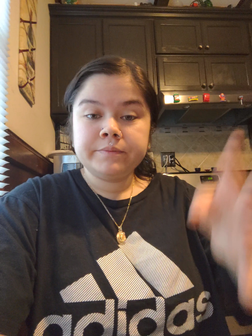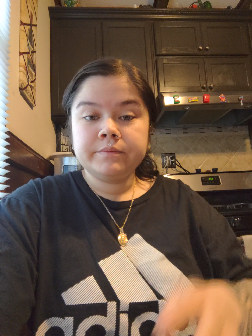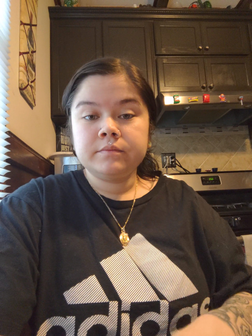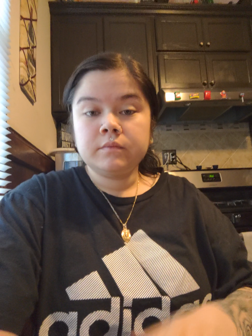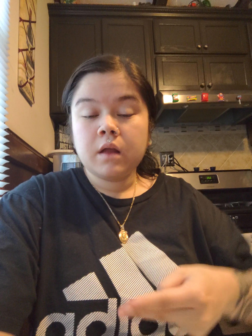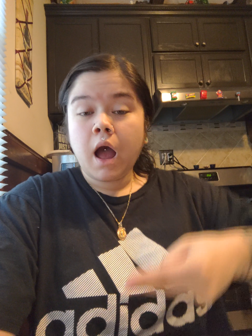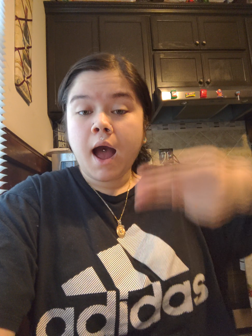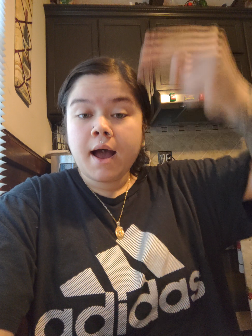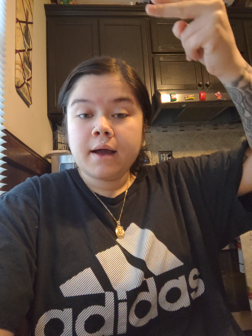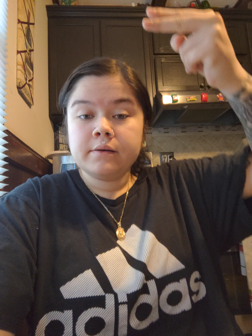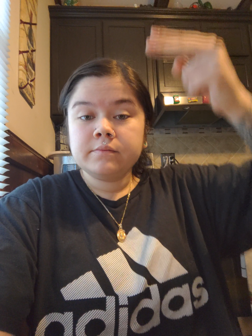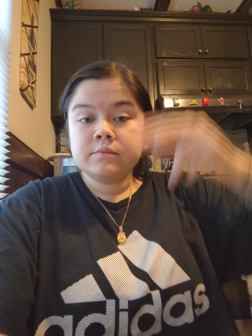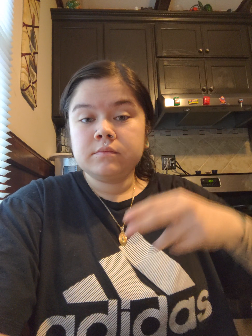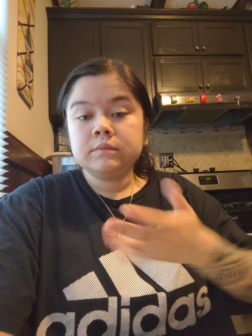high